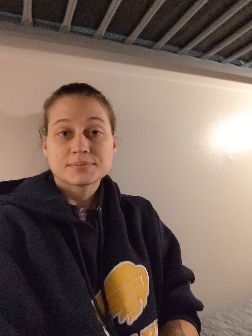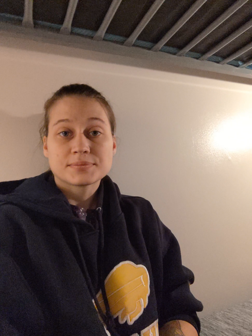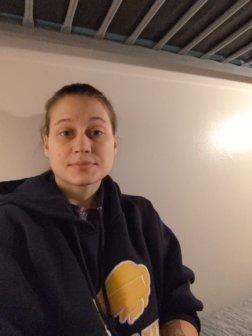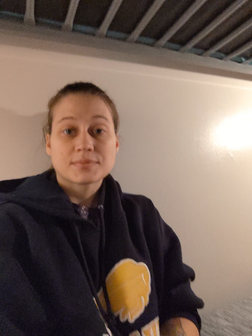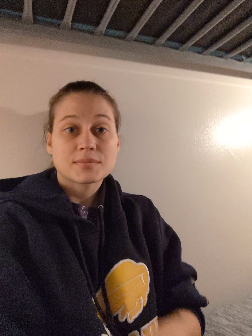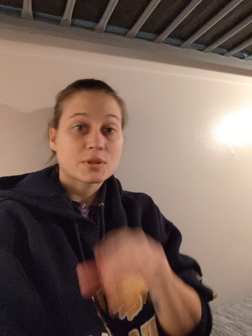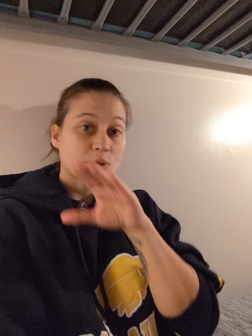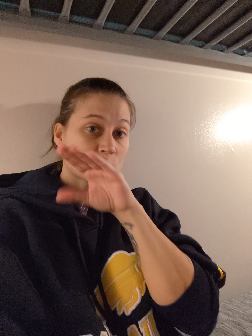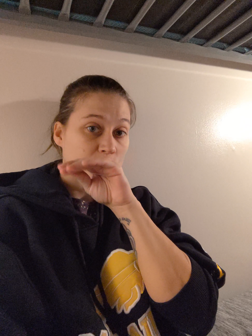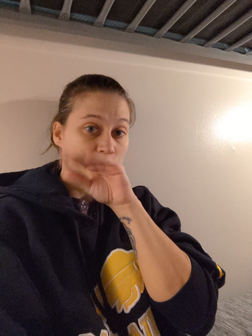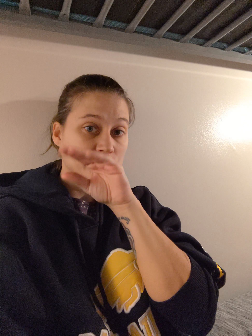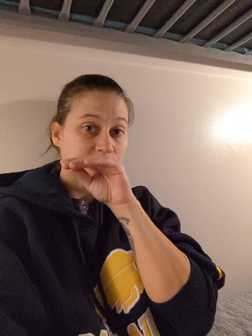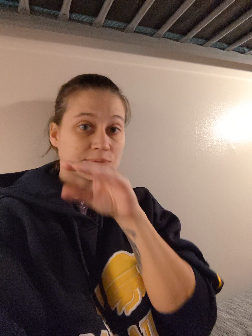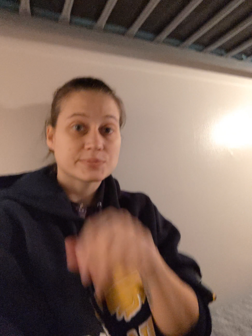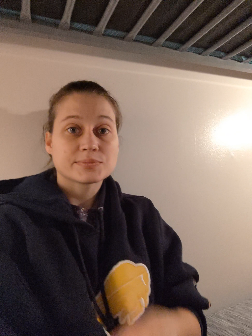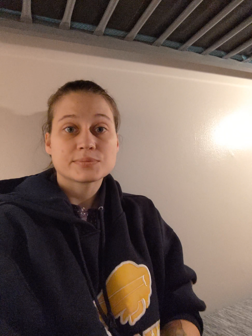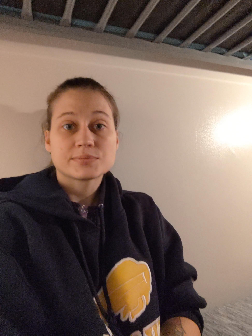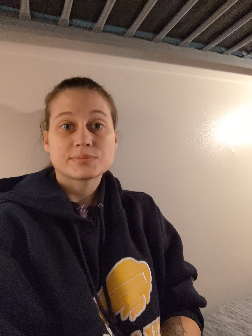goose